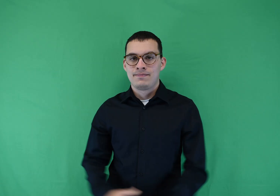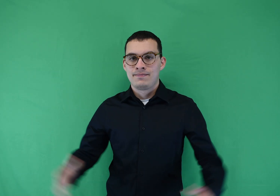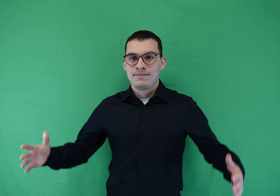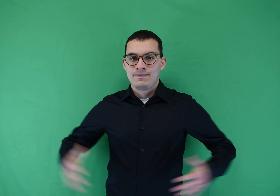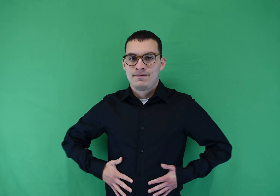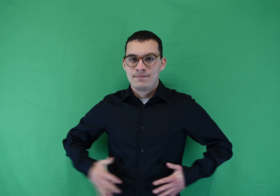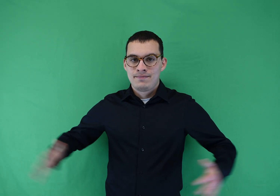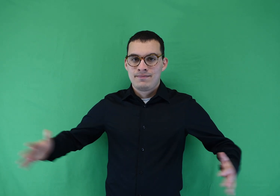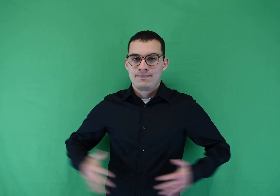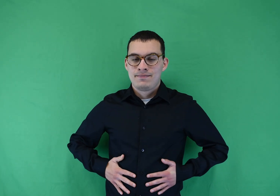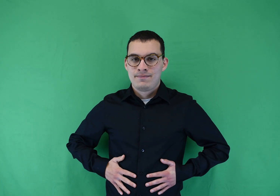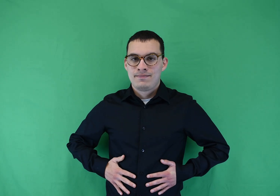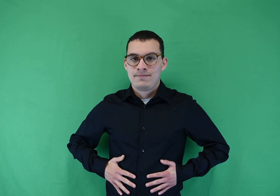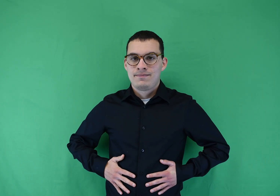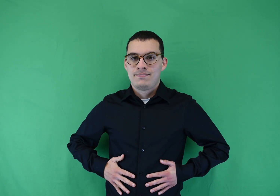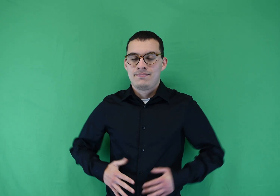estómago